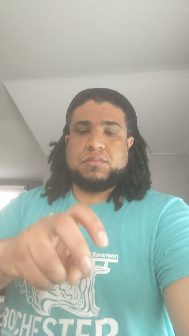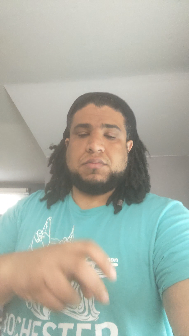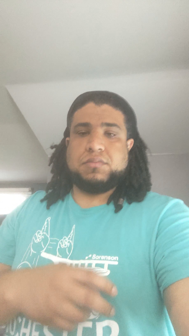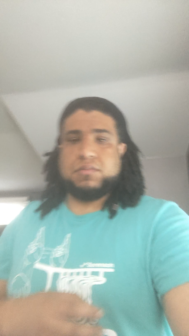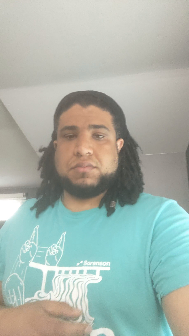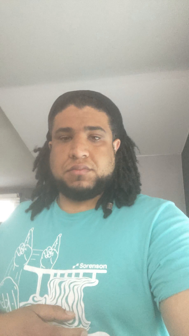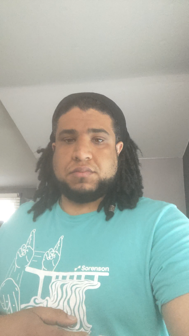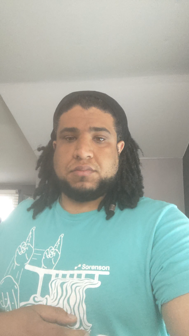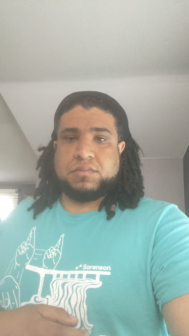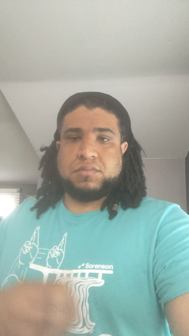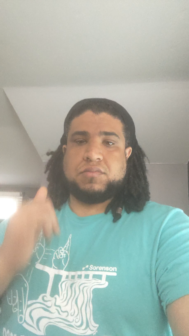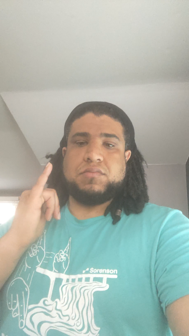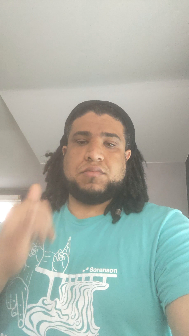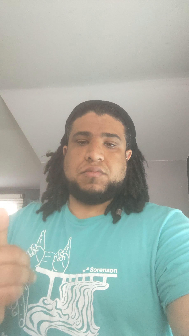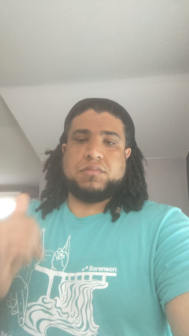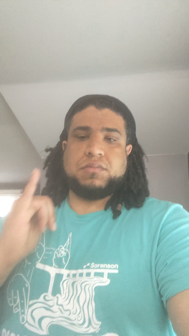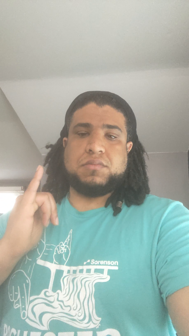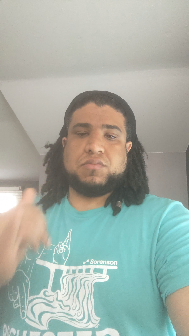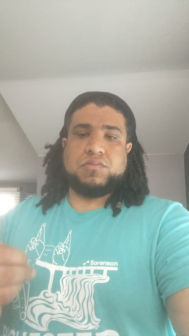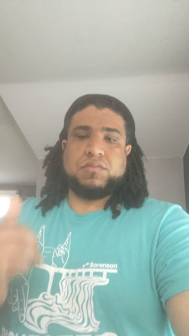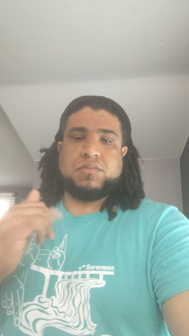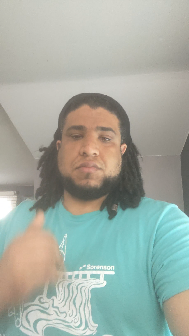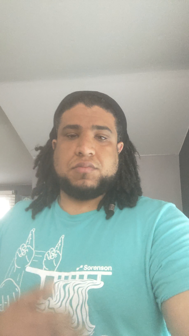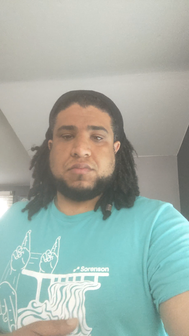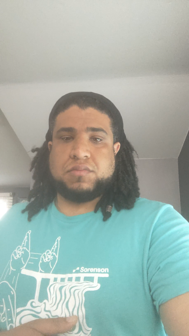rocking chair